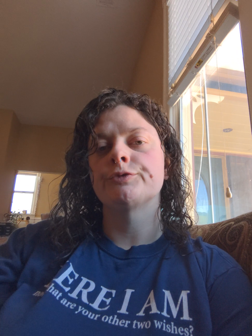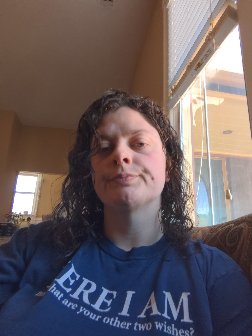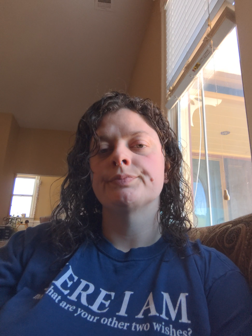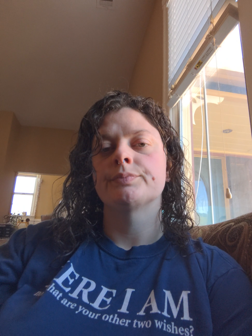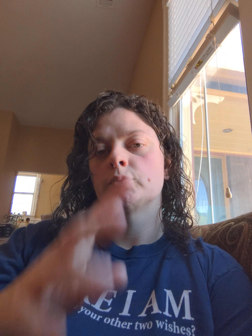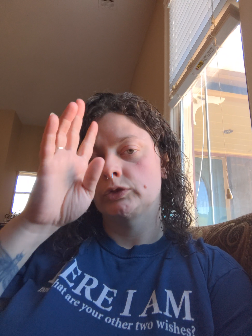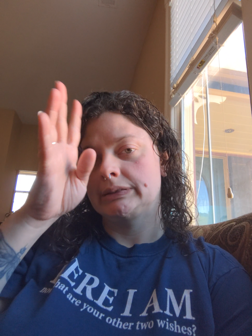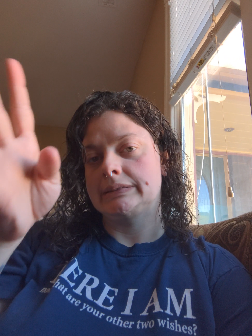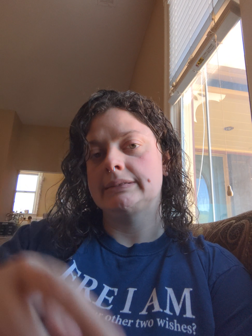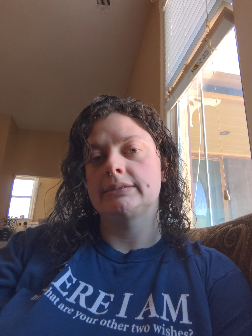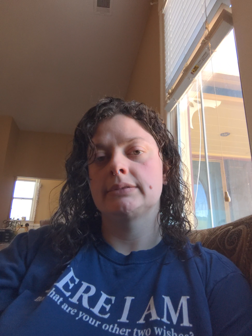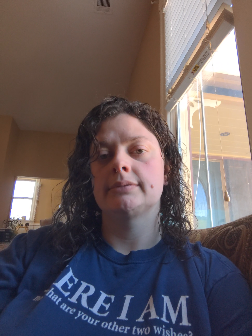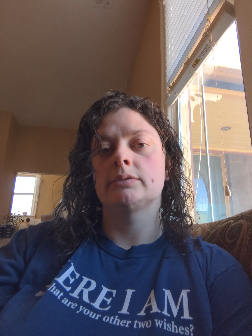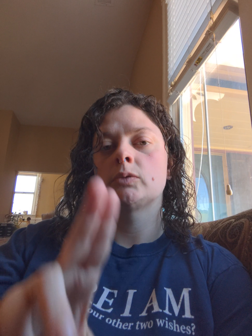pretend